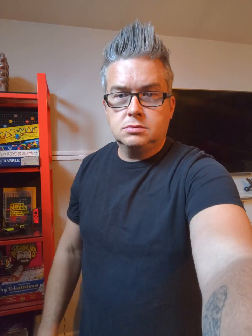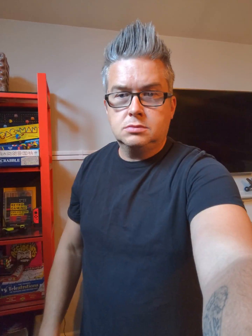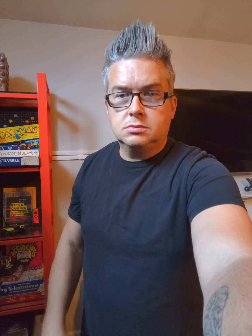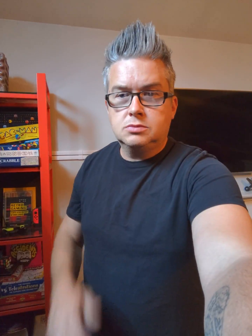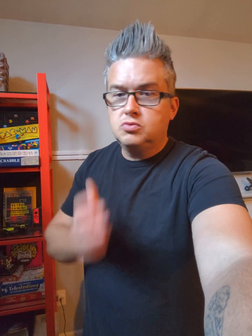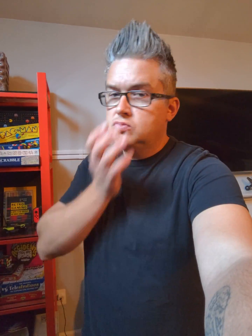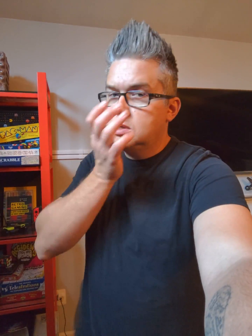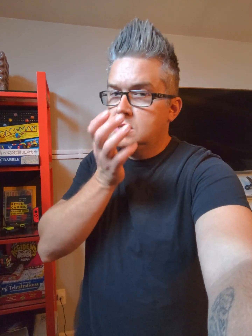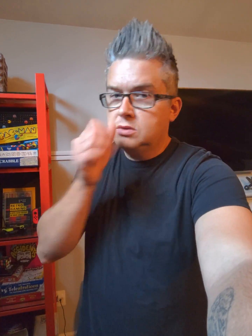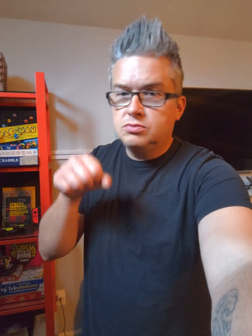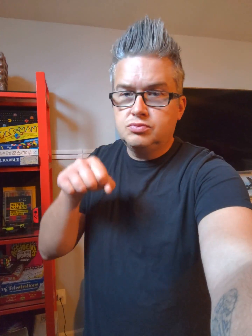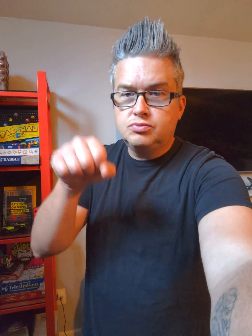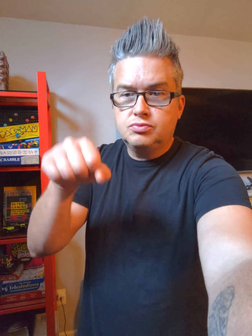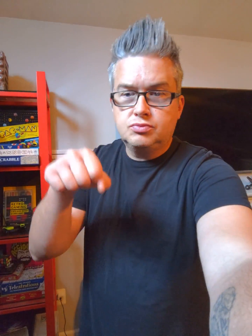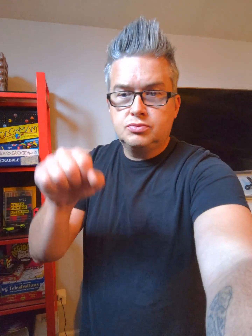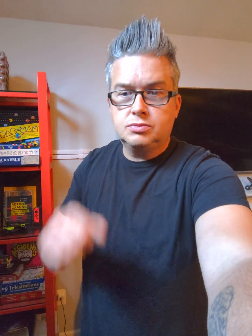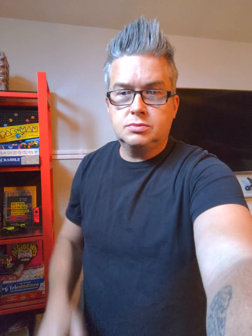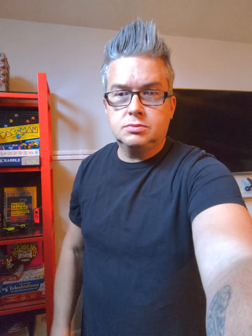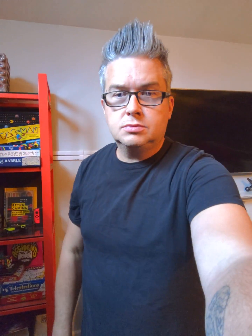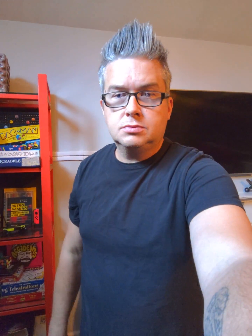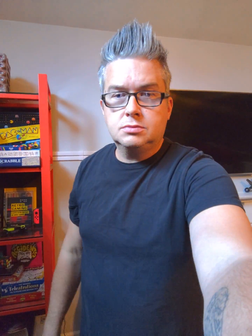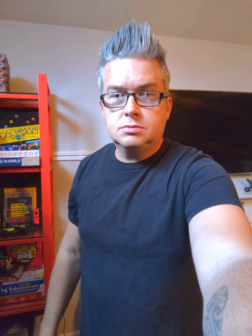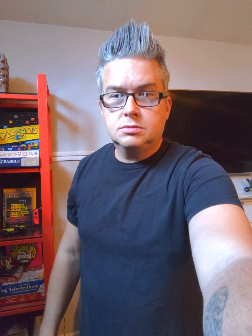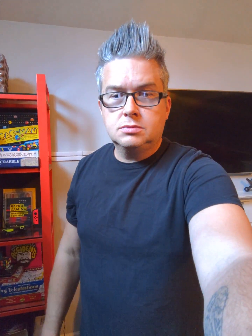lawn mower